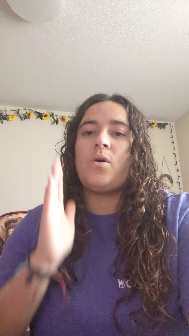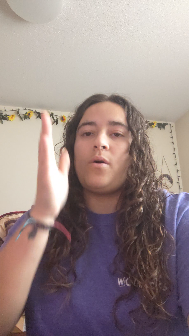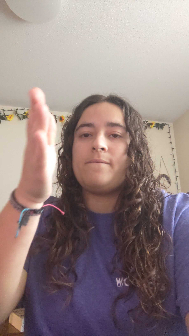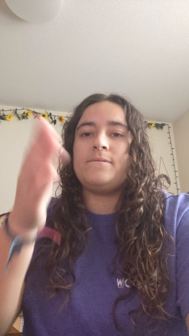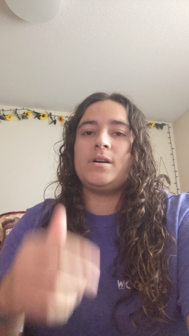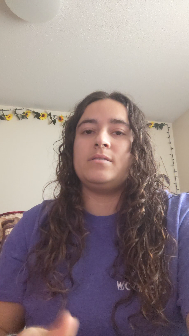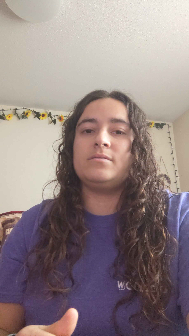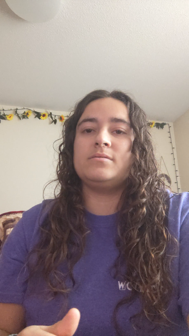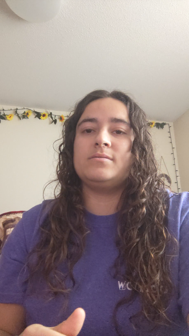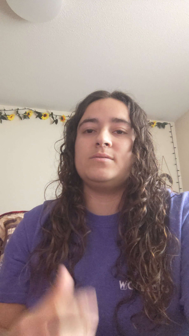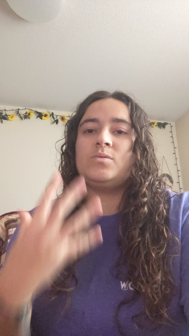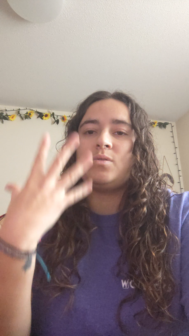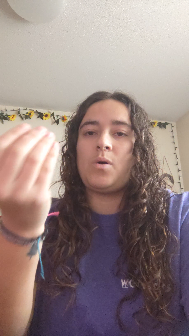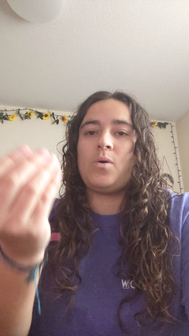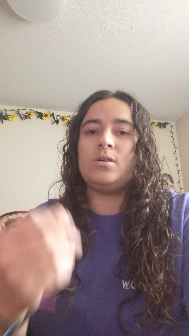going to